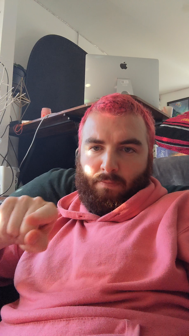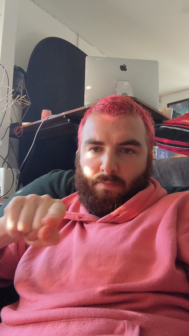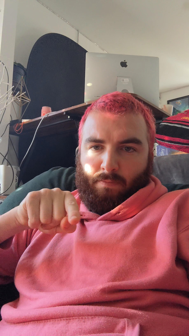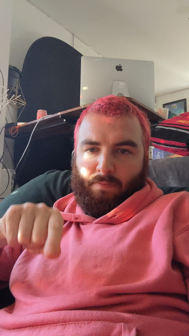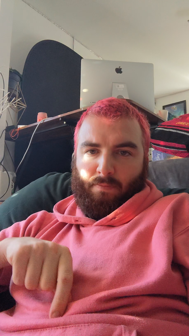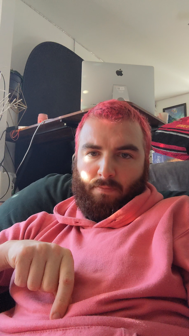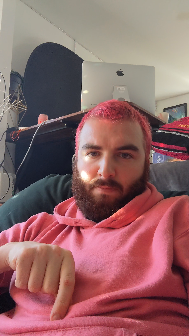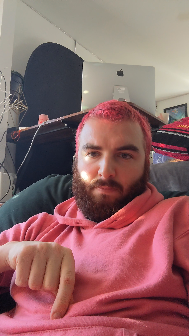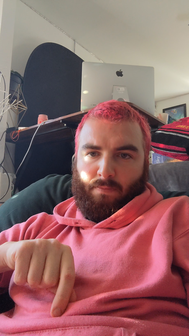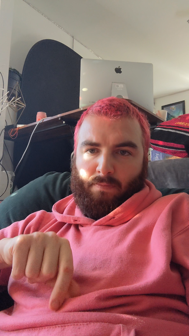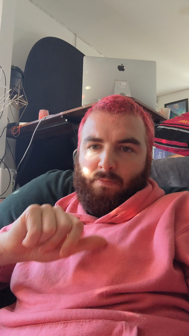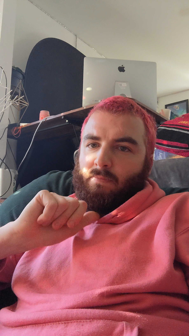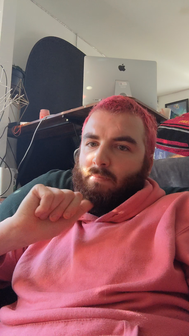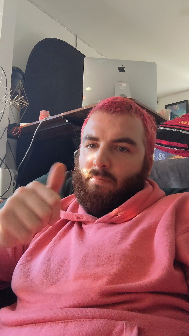don't